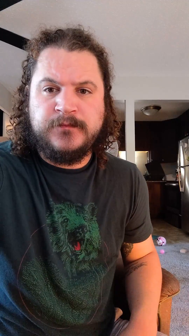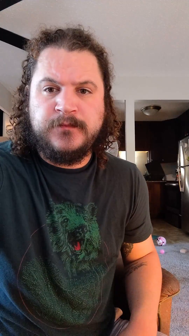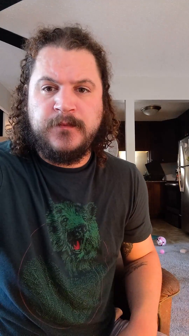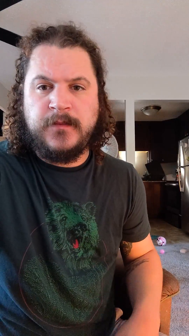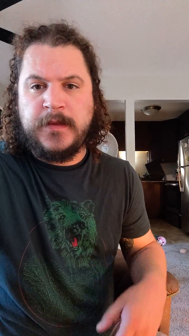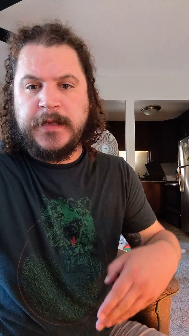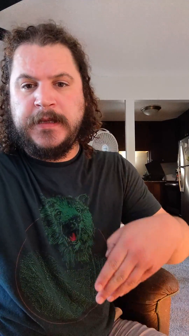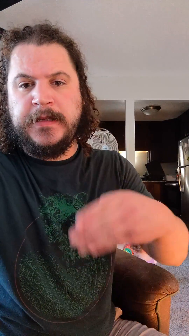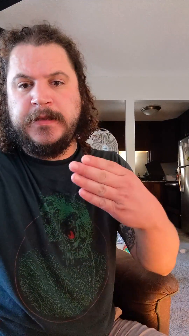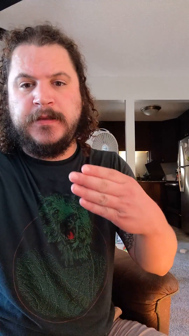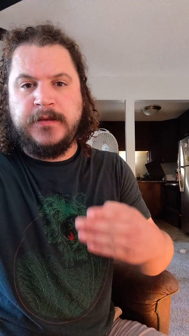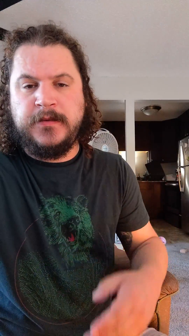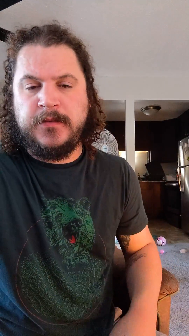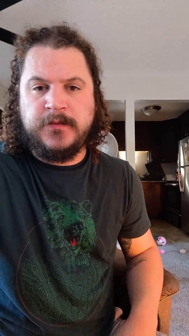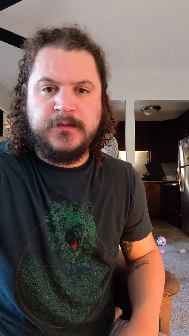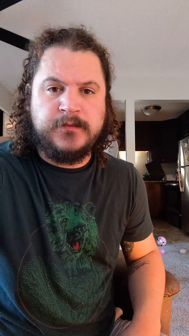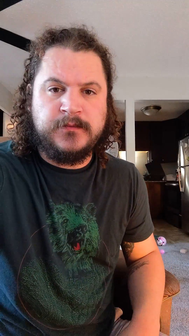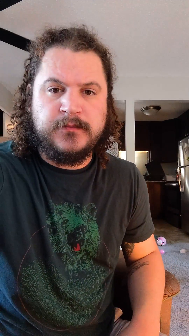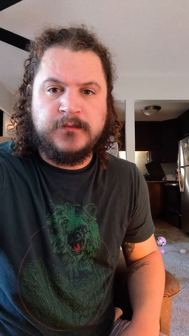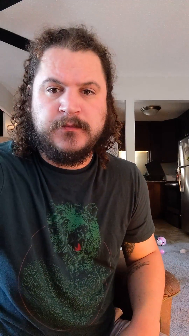kick